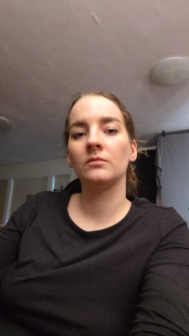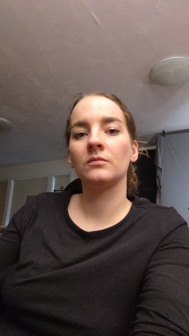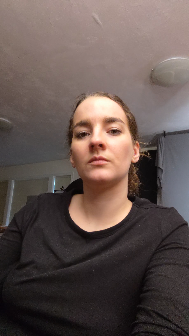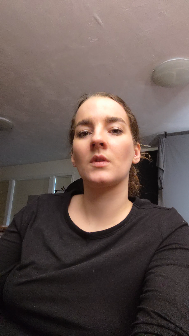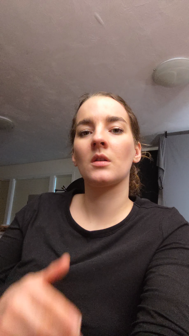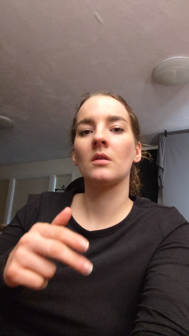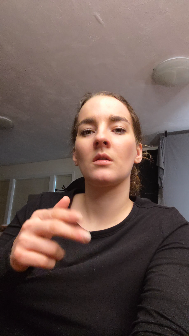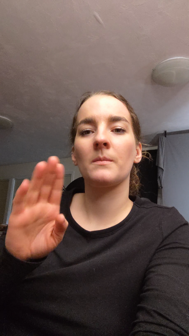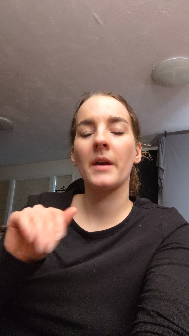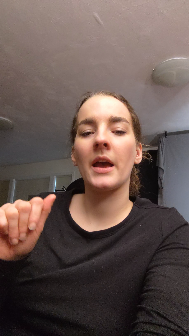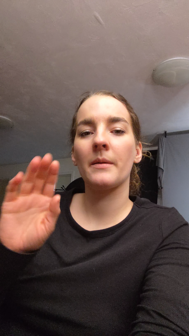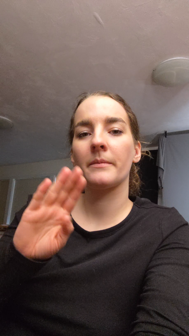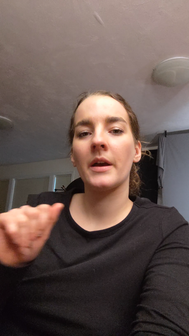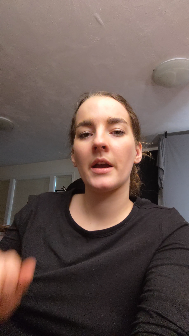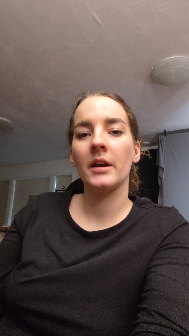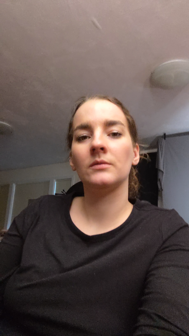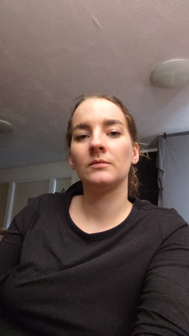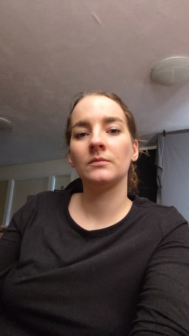baa baa